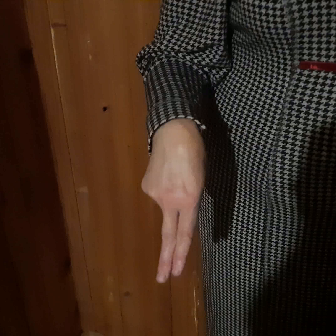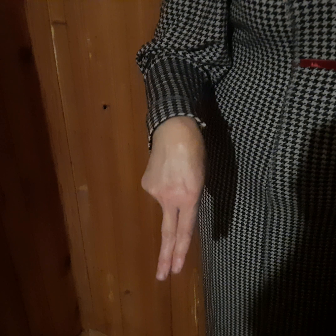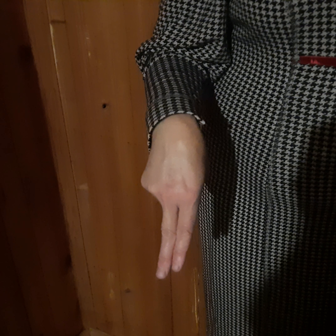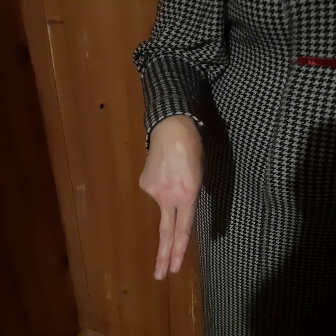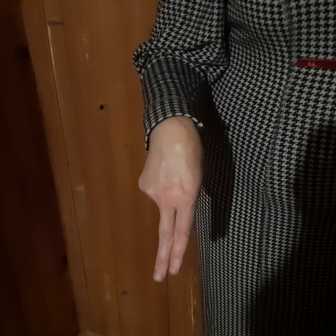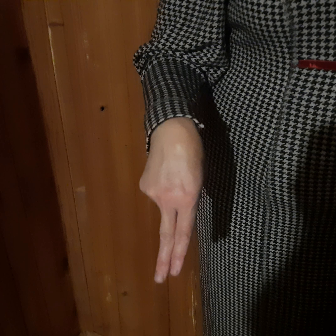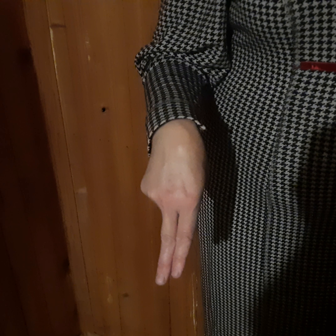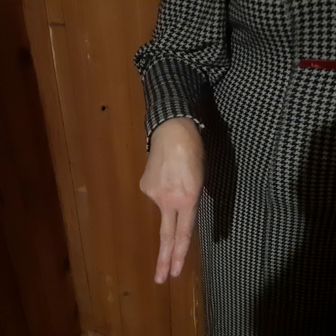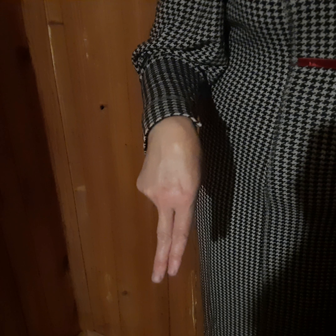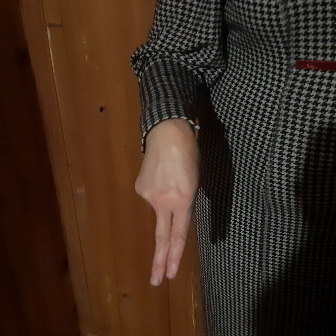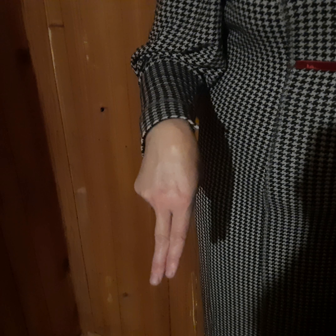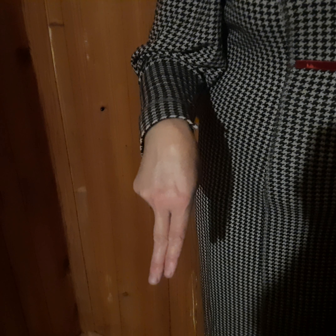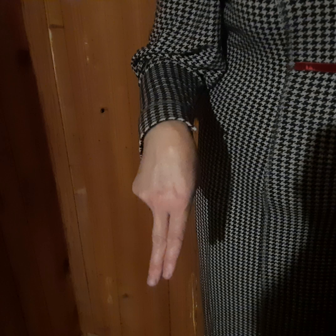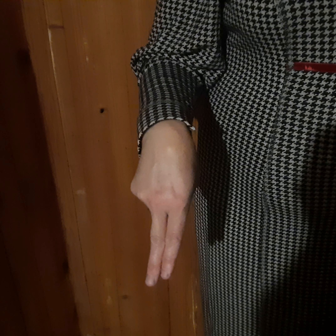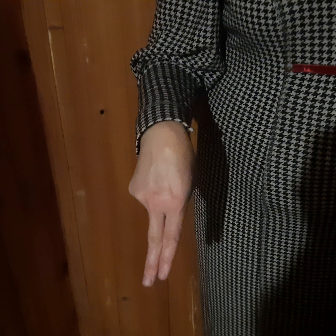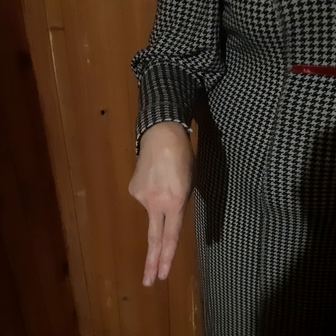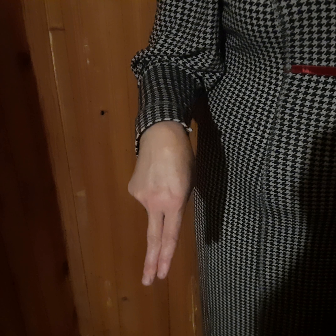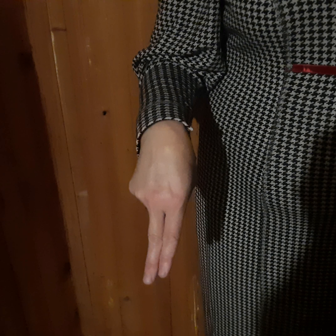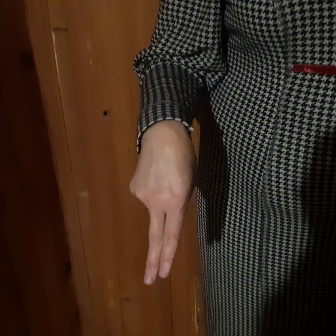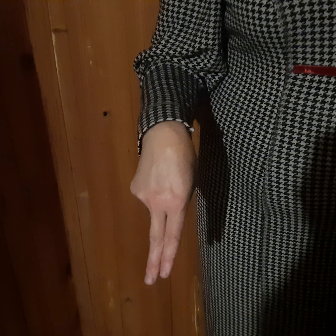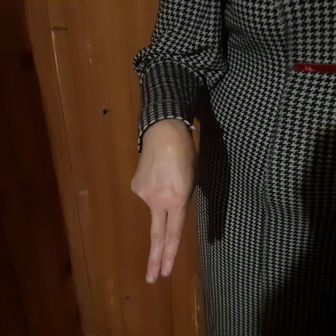П